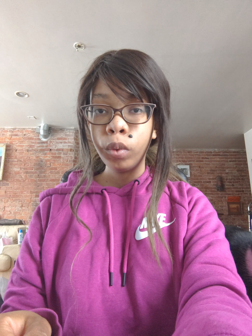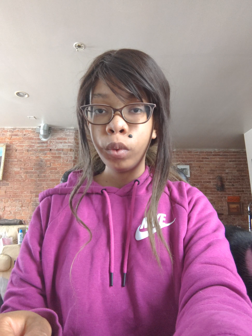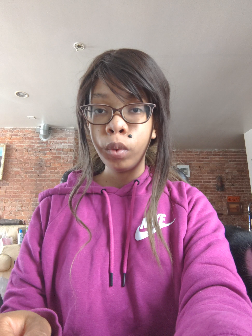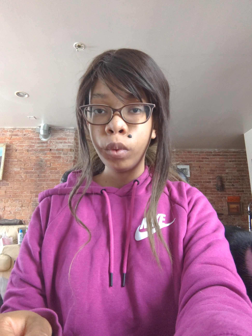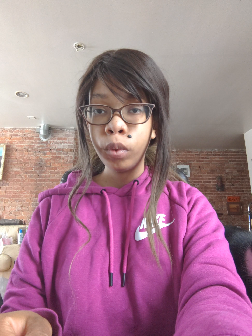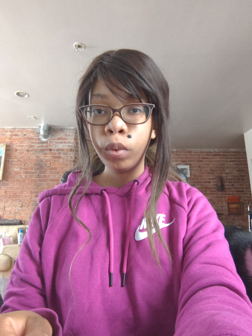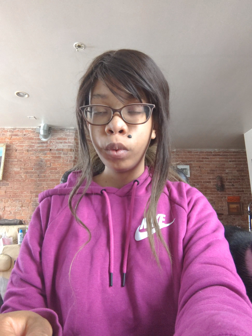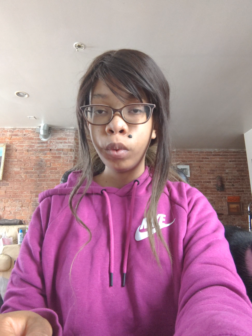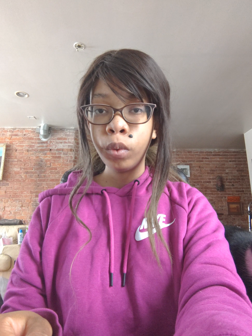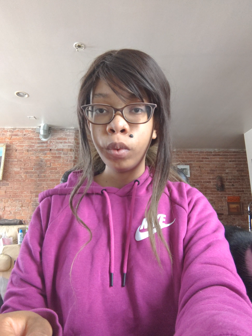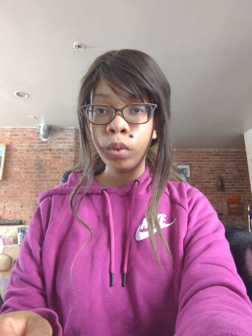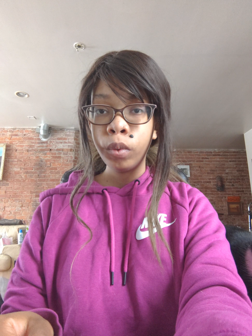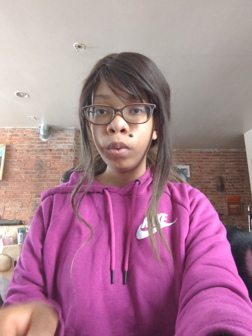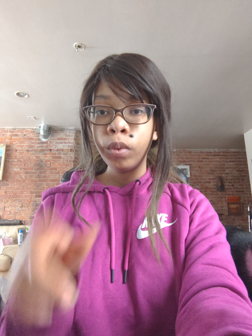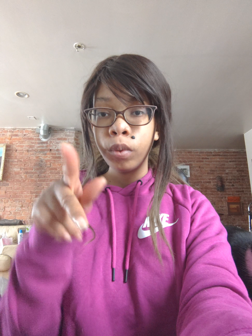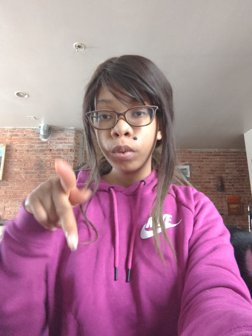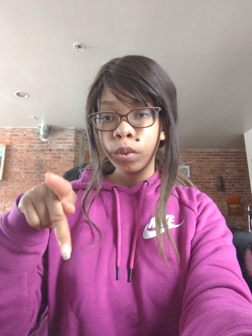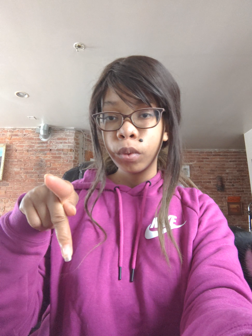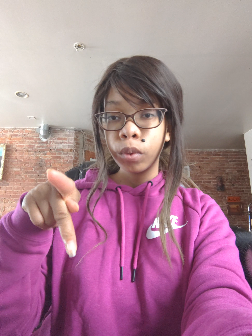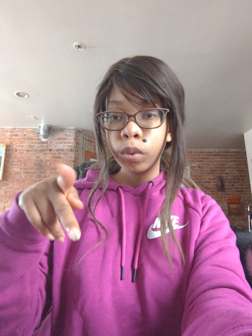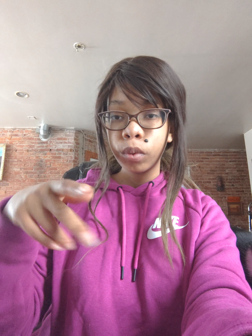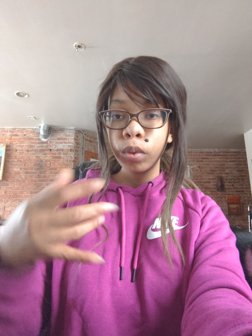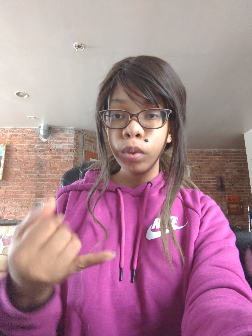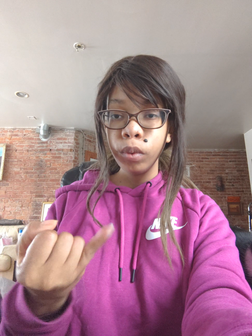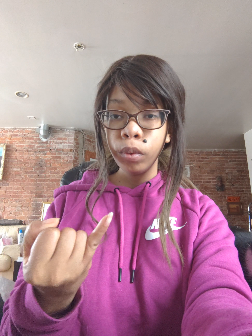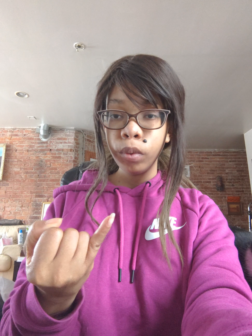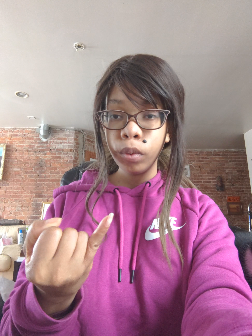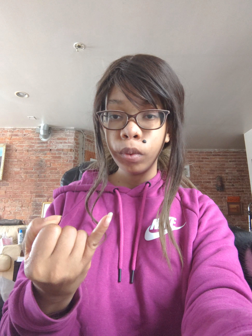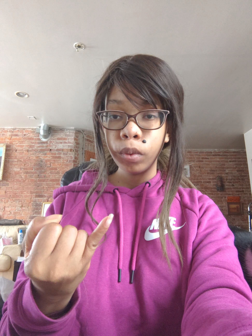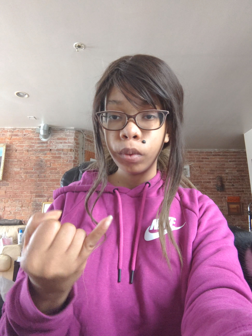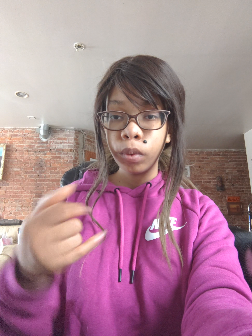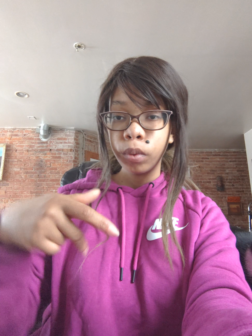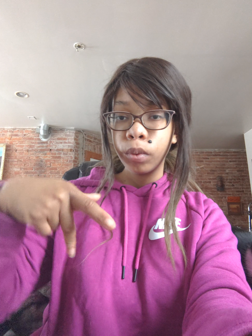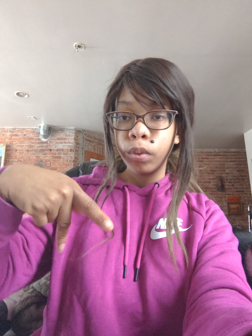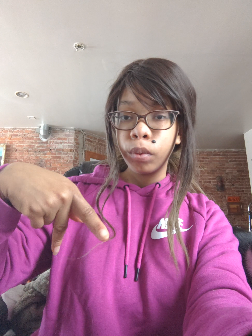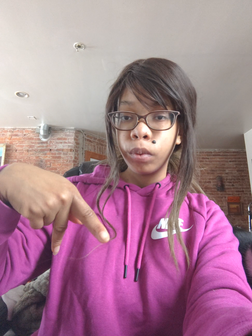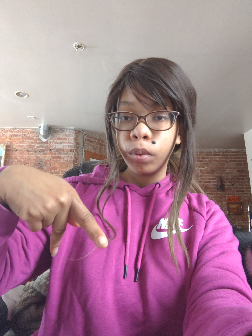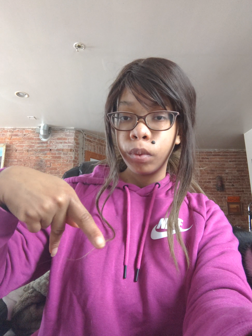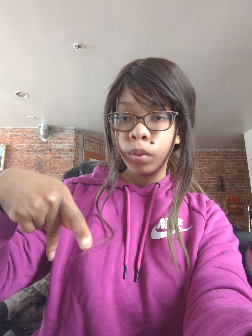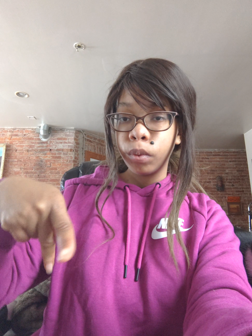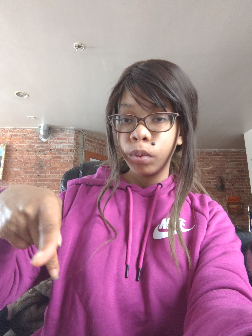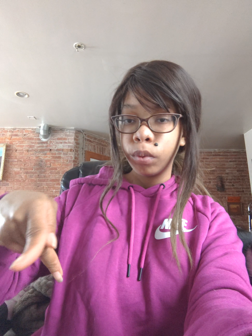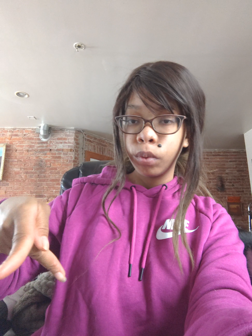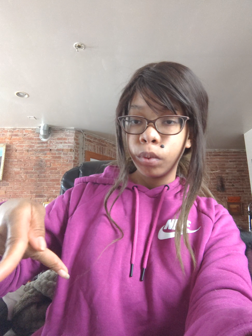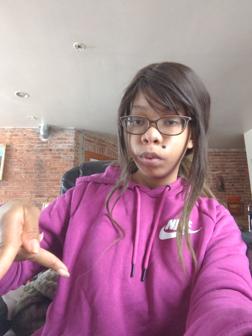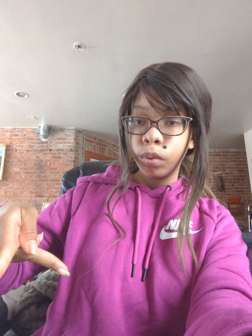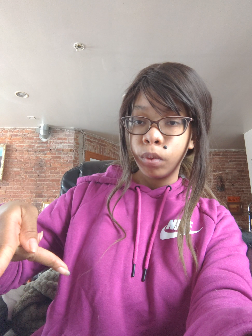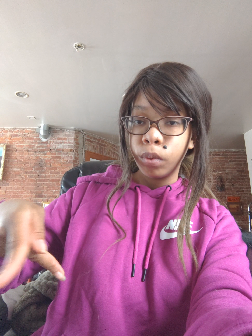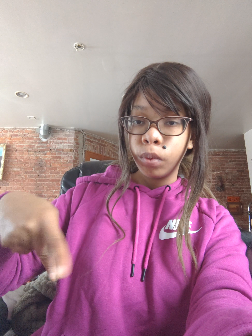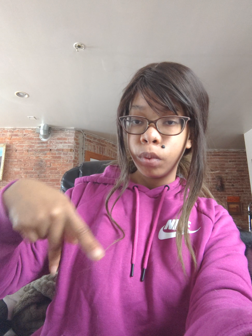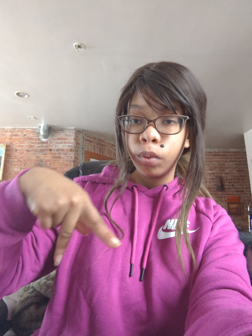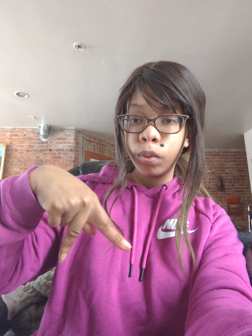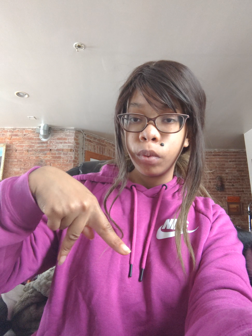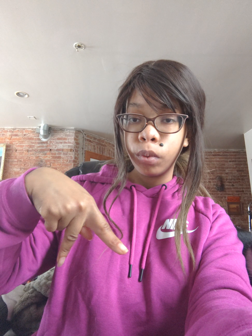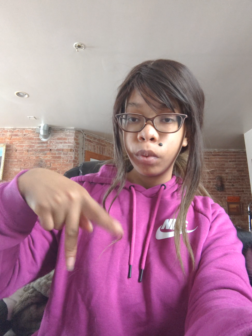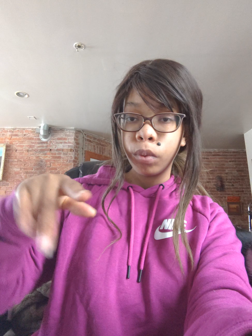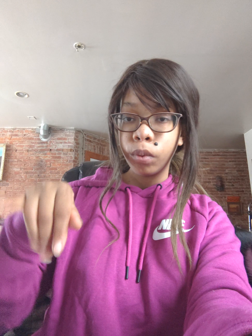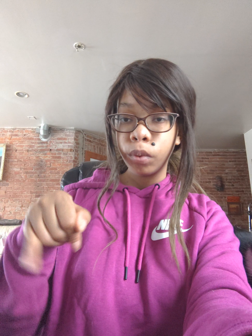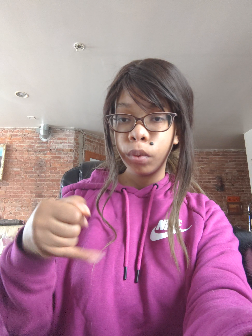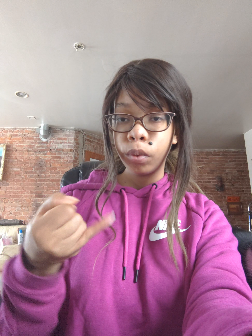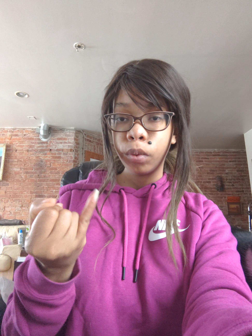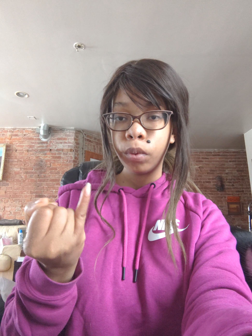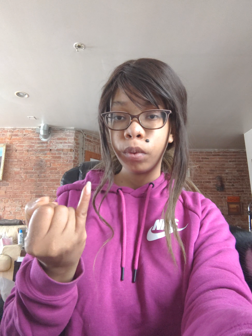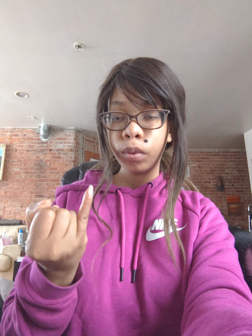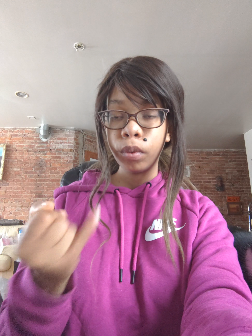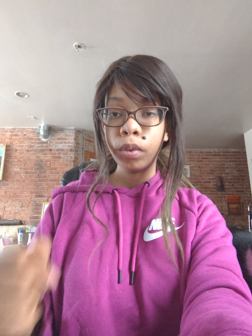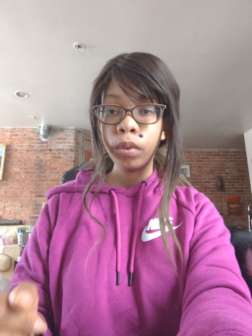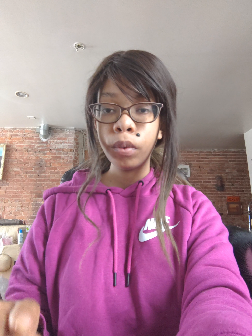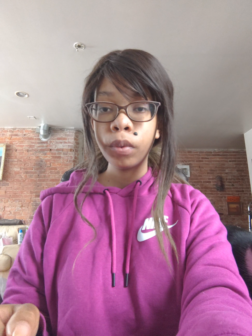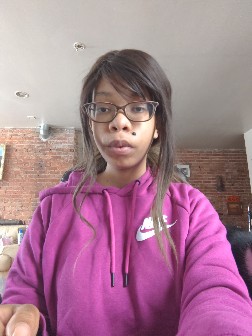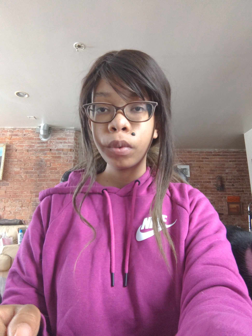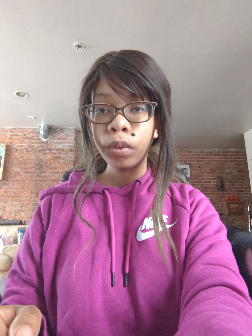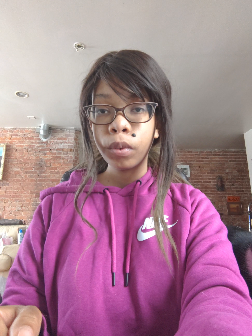pajamas